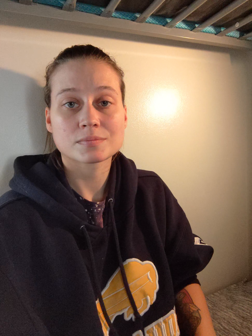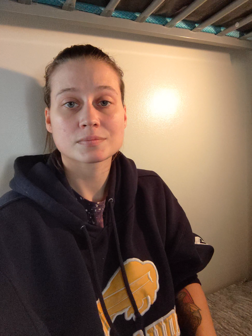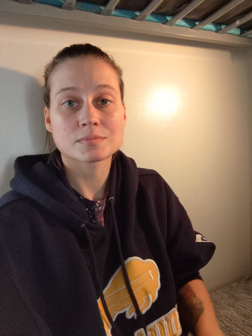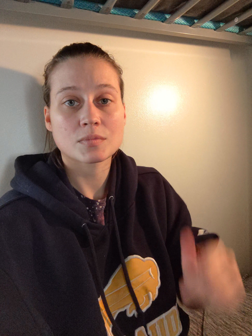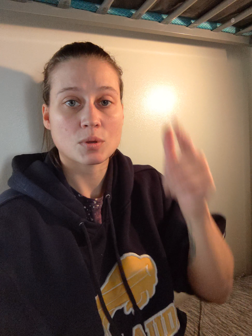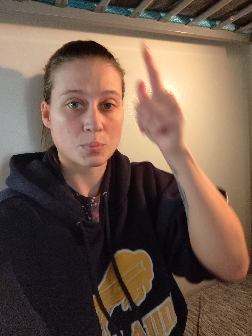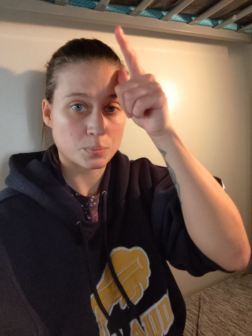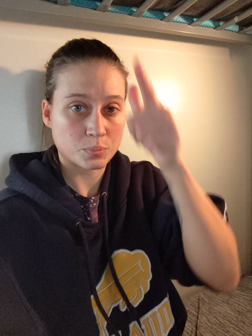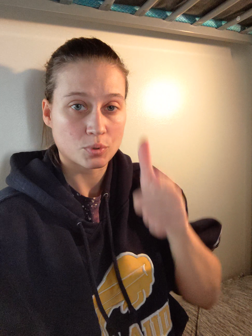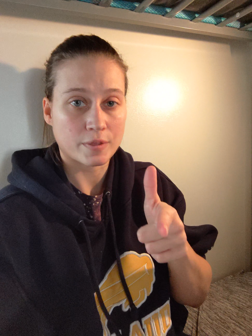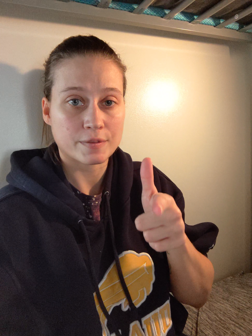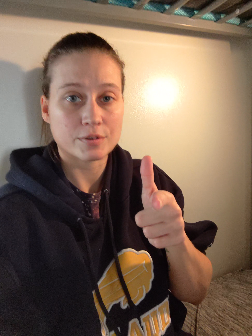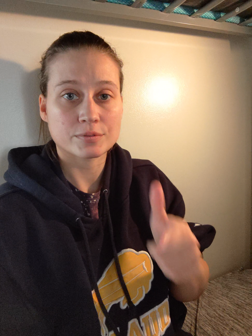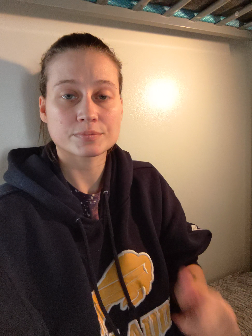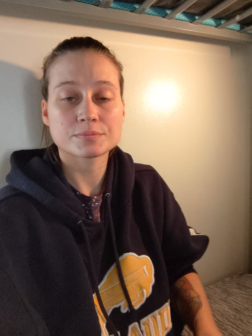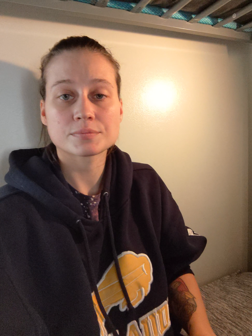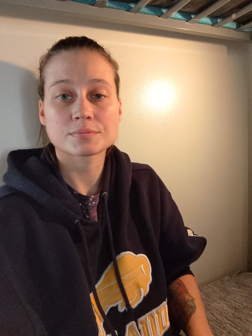brother